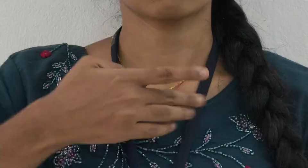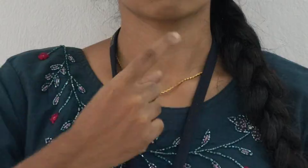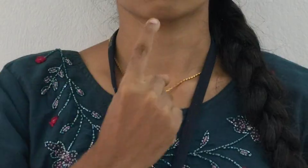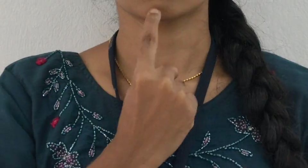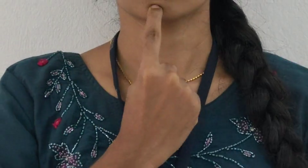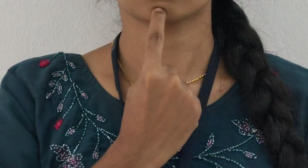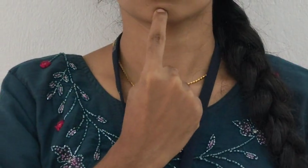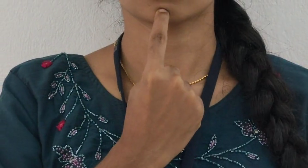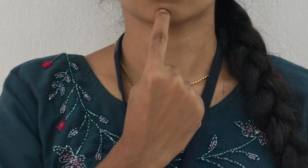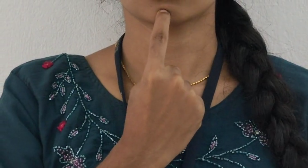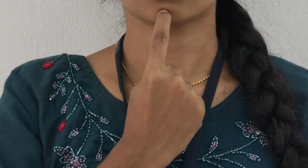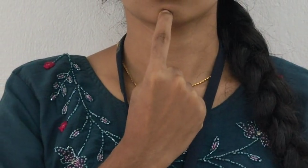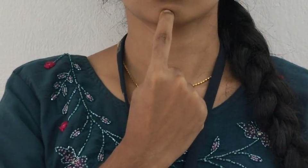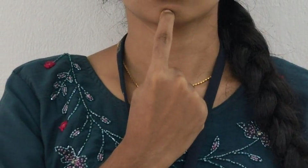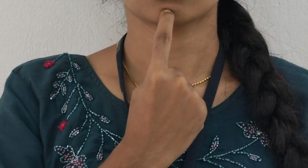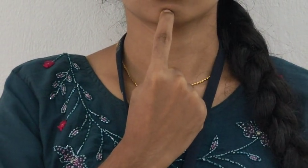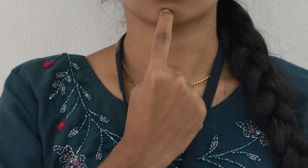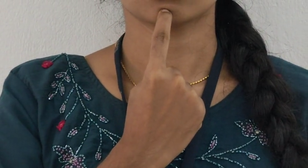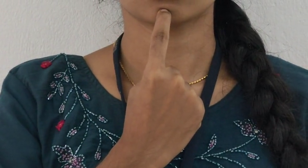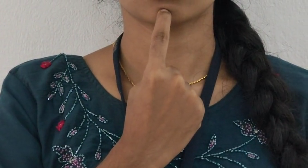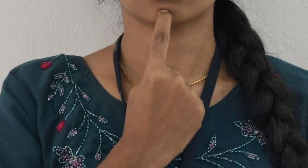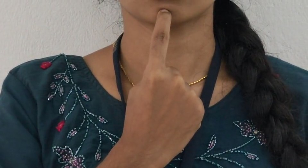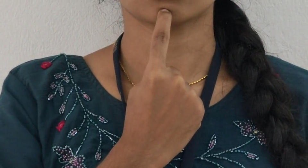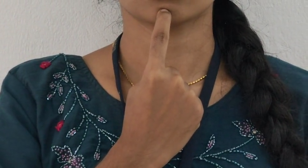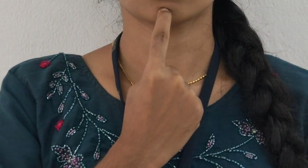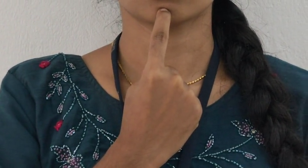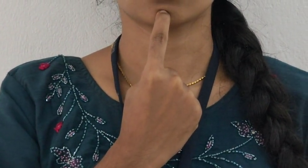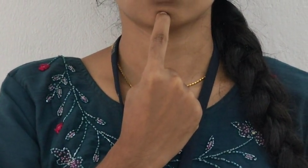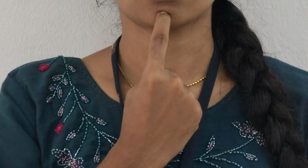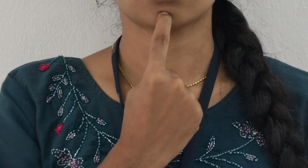അം